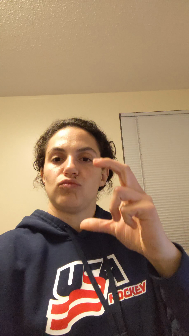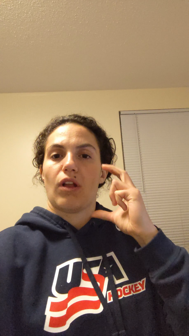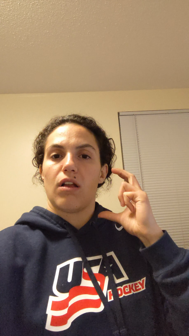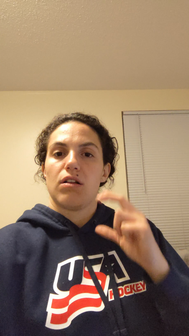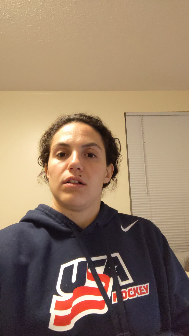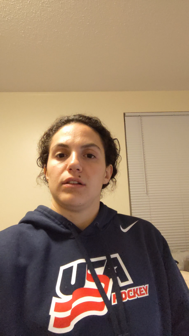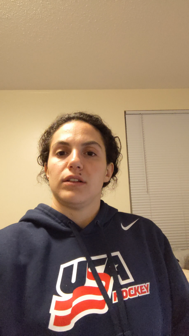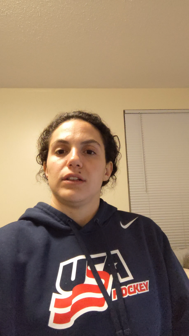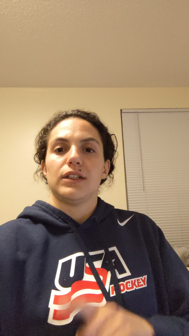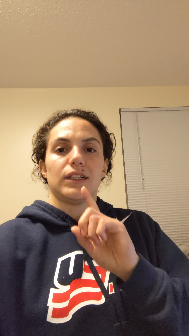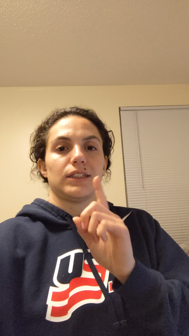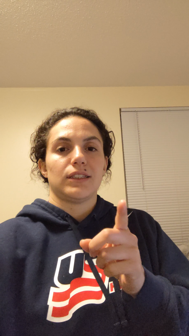is